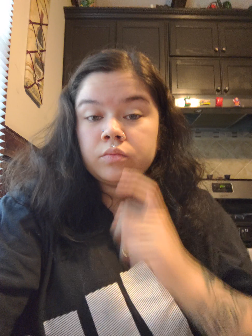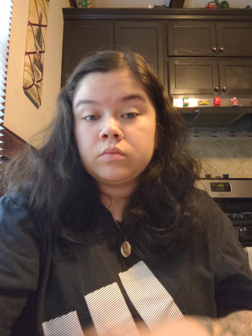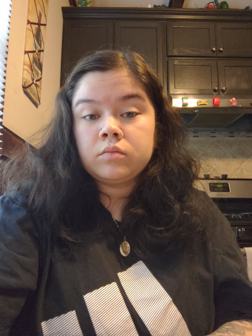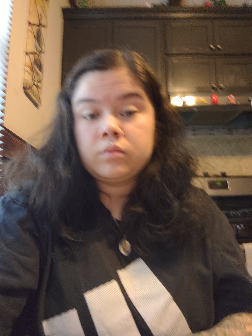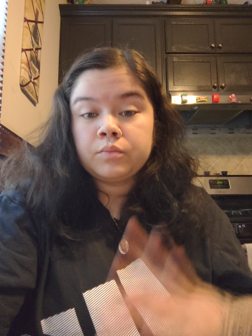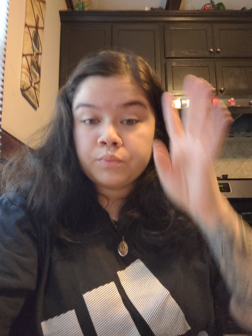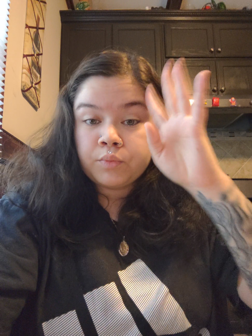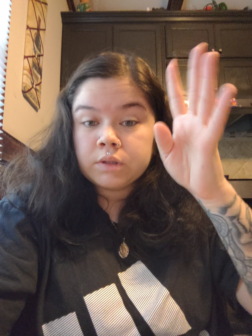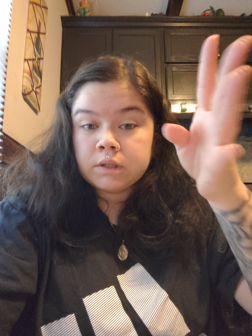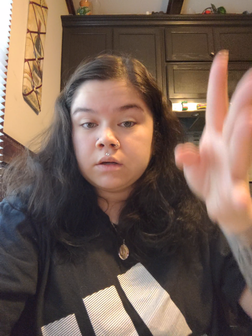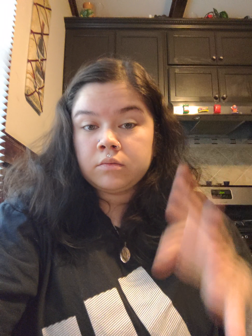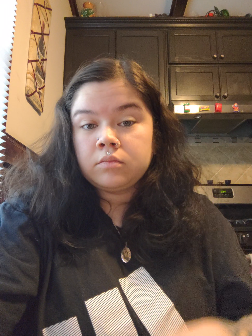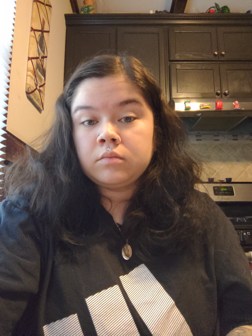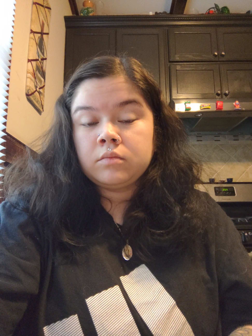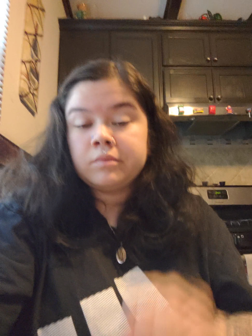pretend